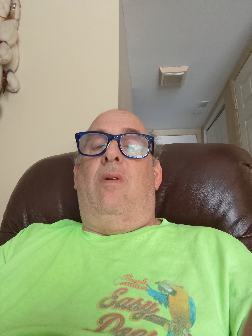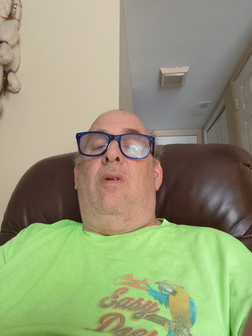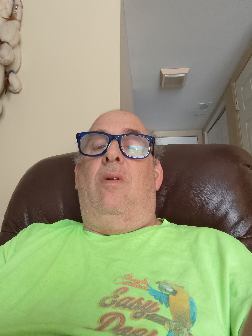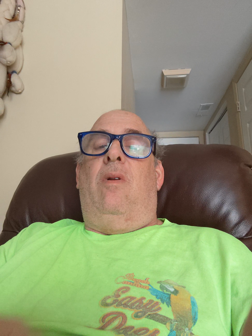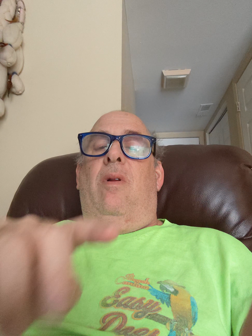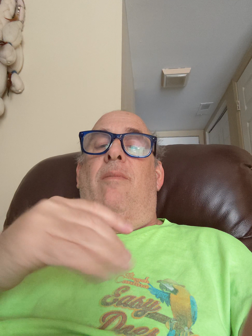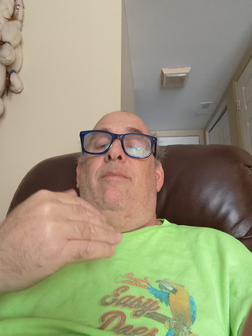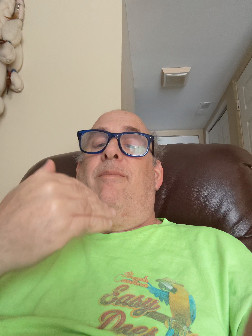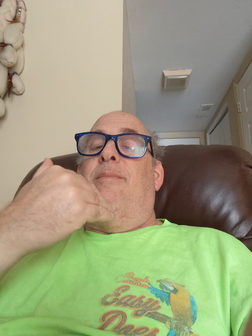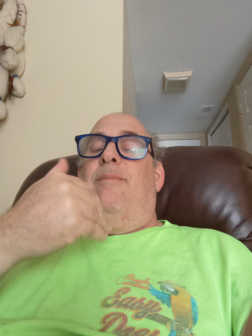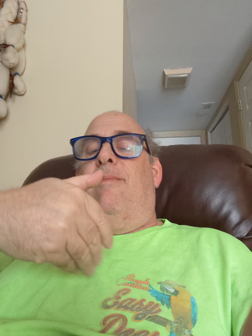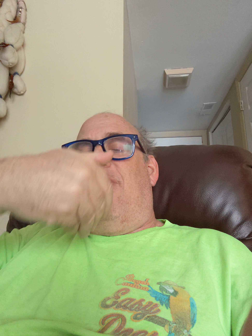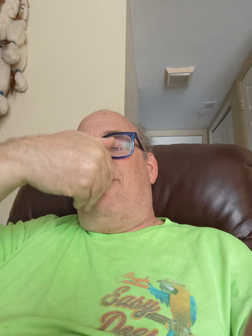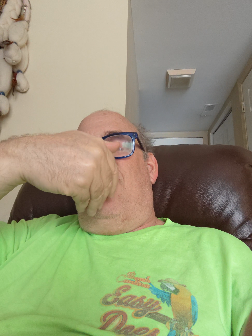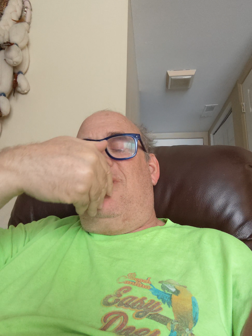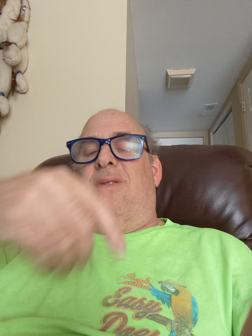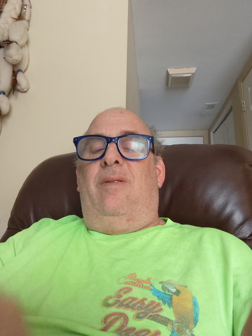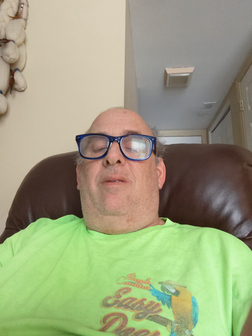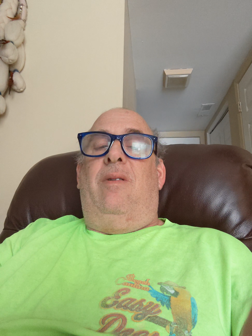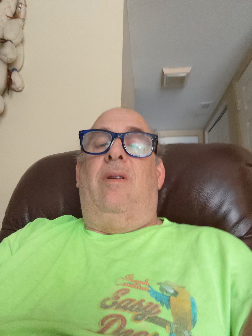pizza